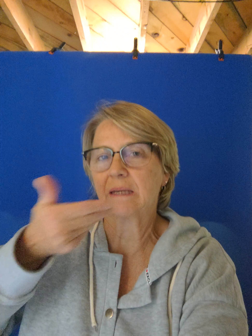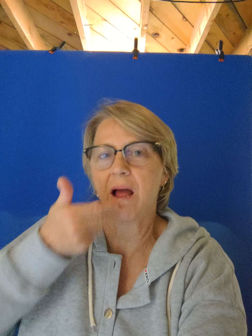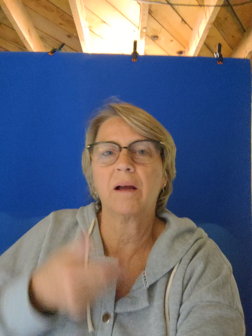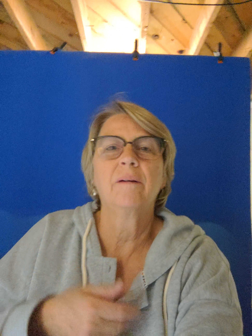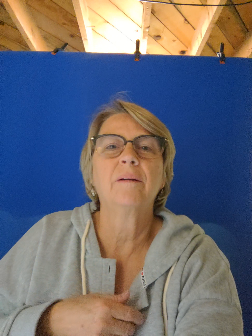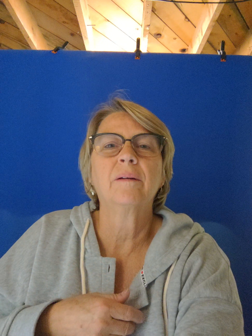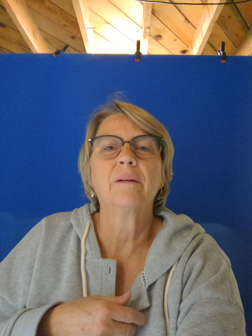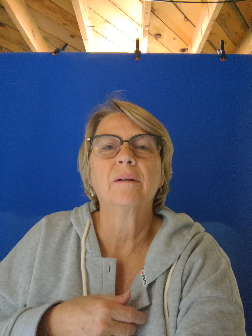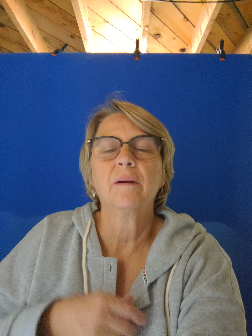pizza